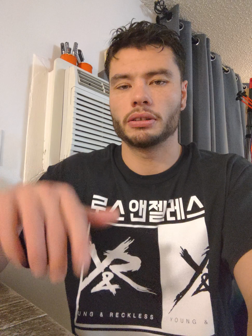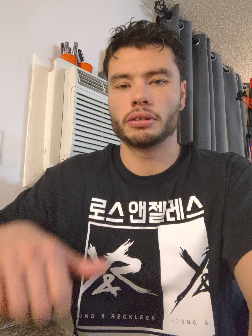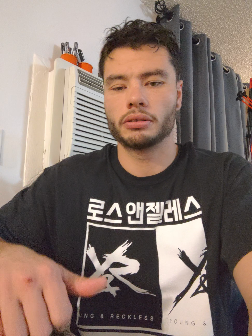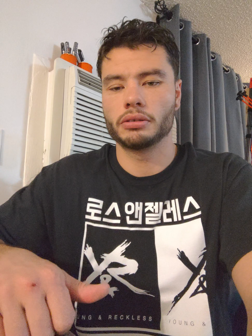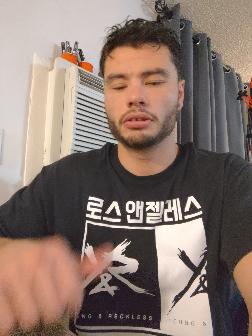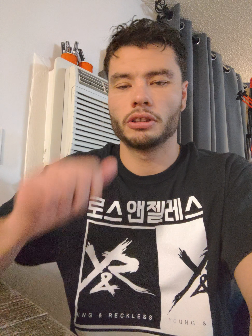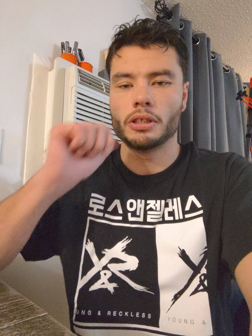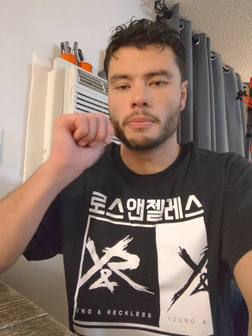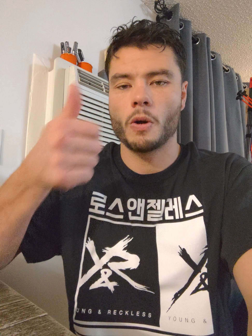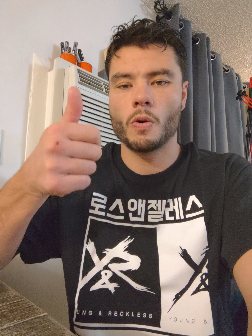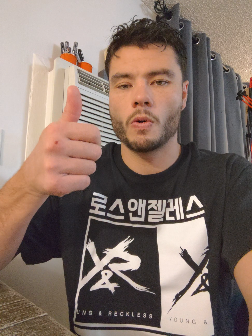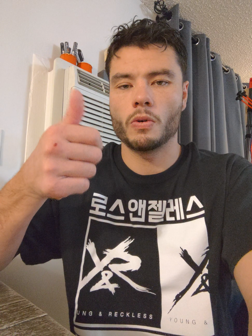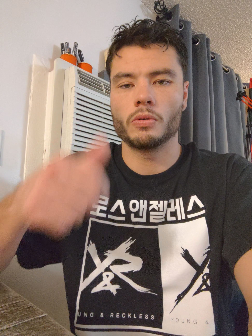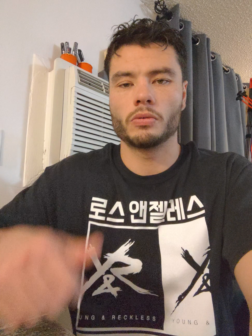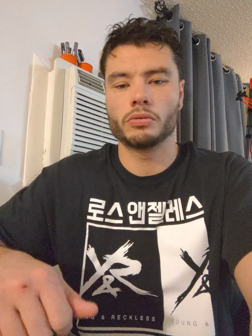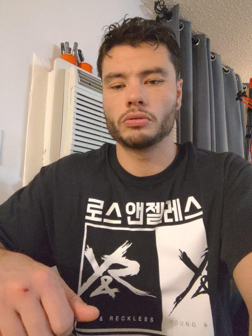tomorrow